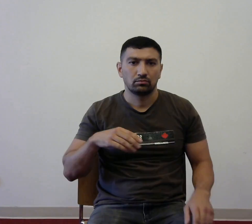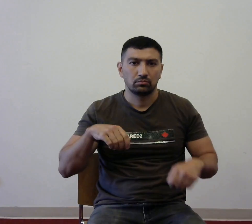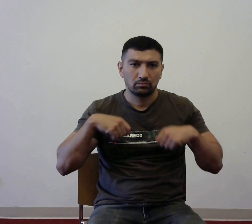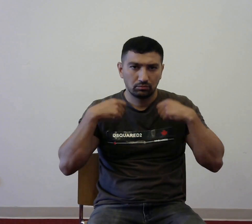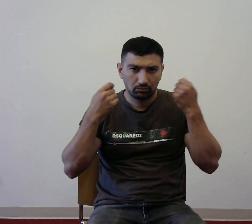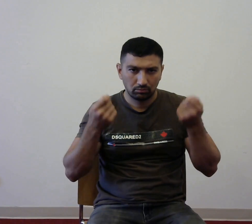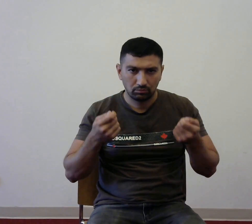ad günü